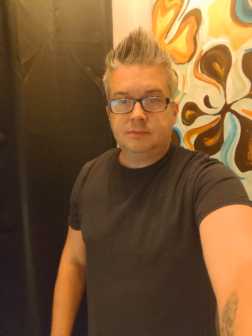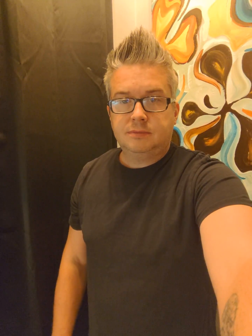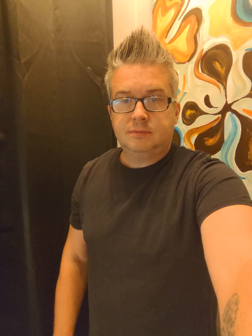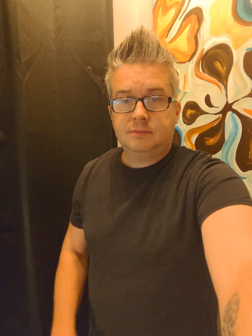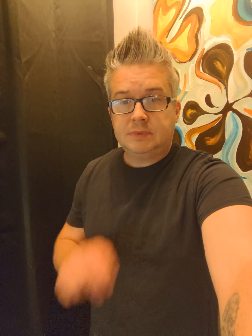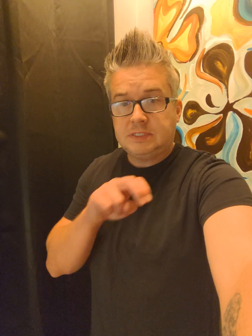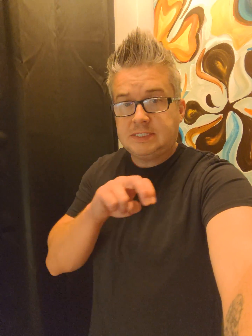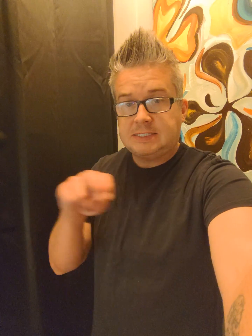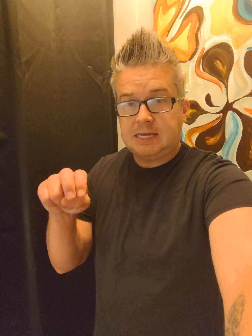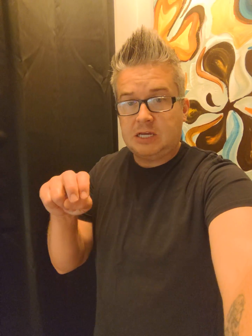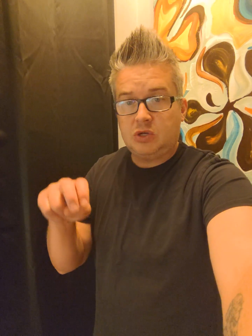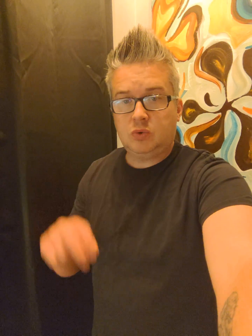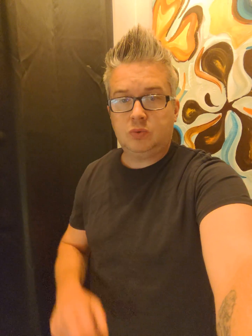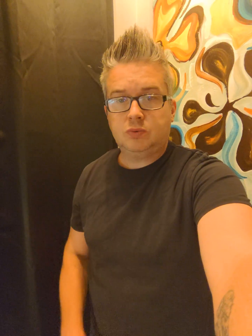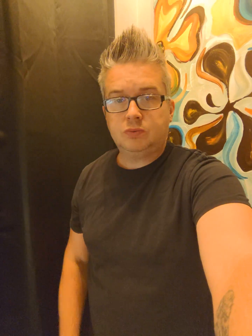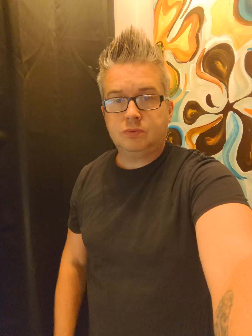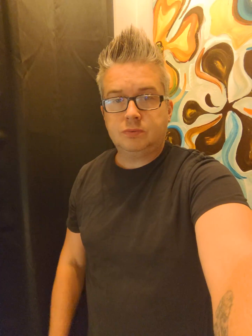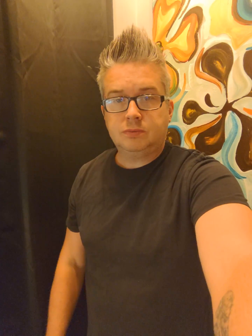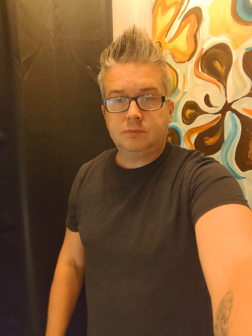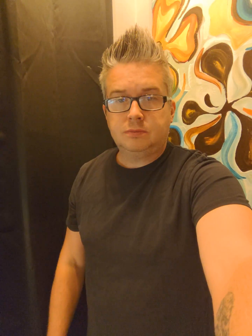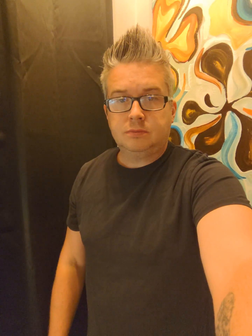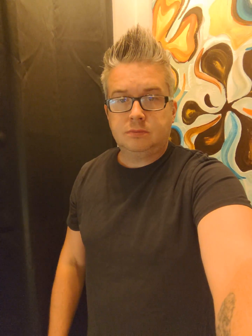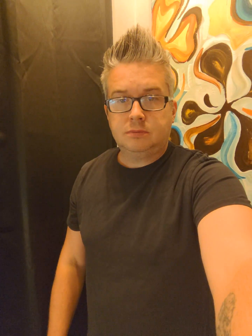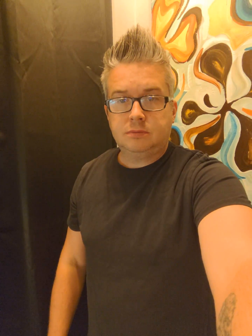couch